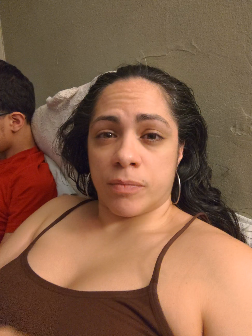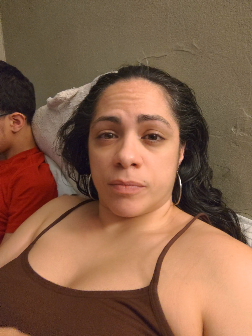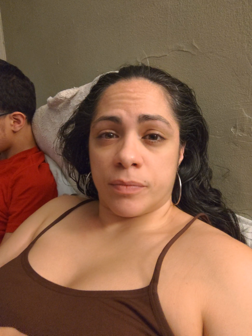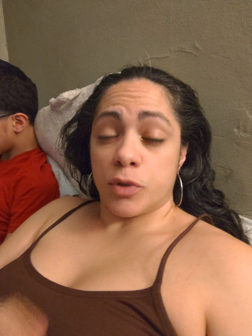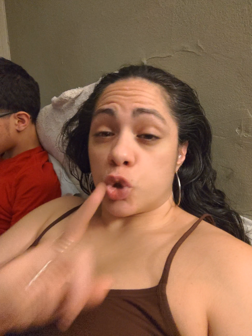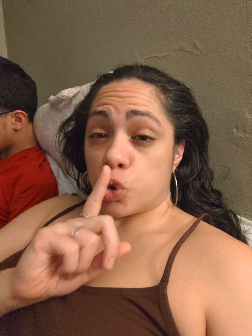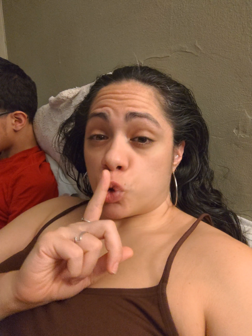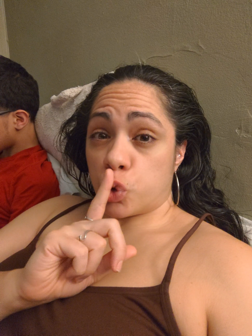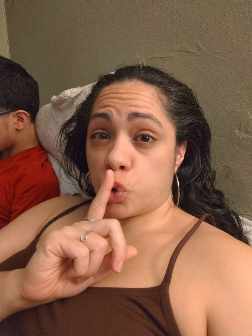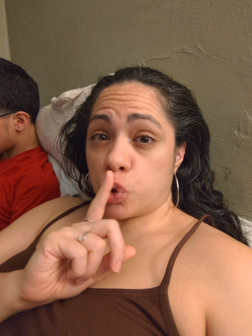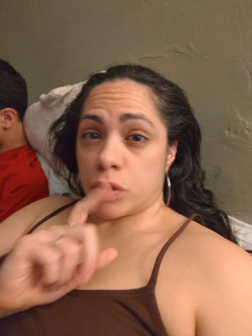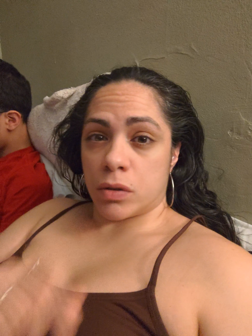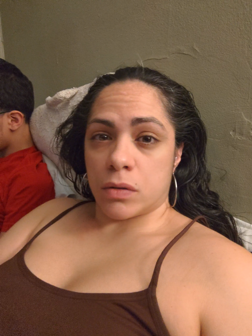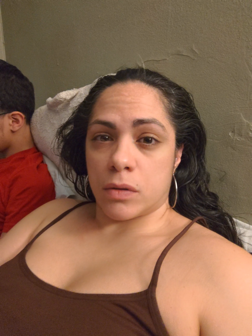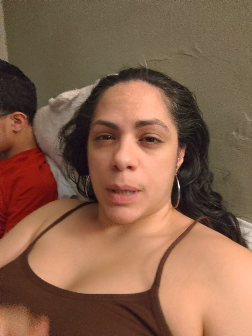shhh